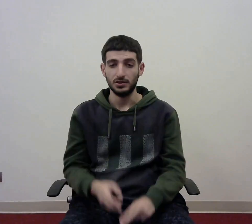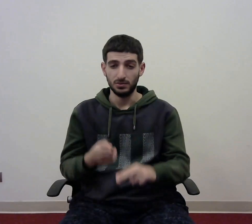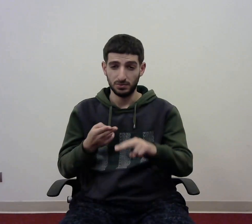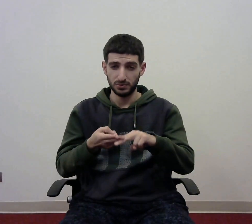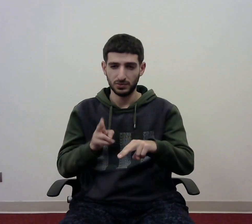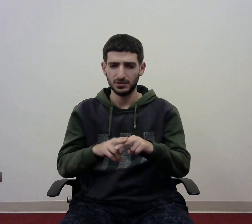bu